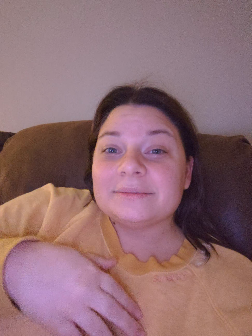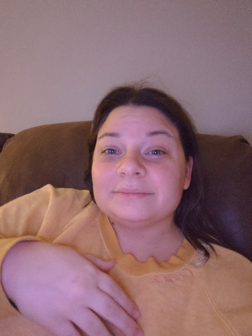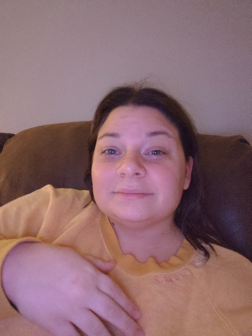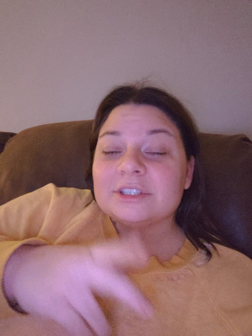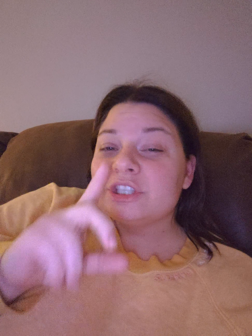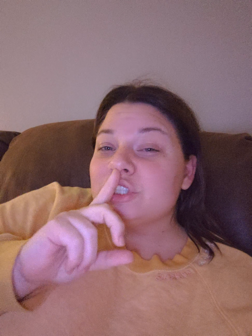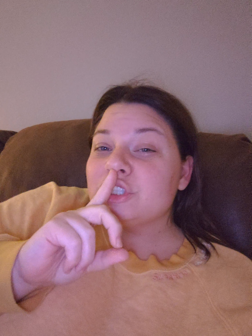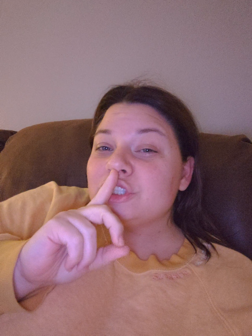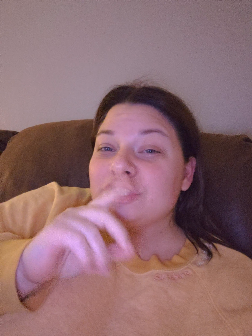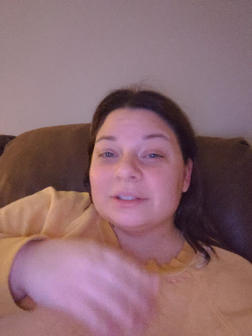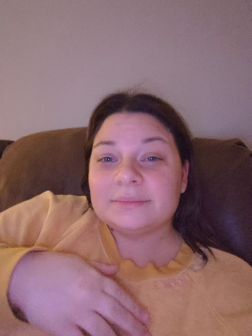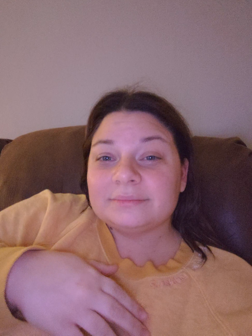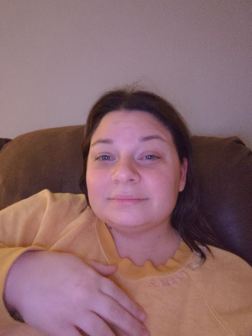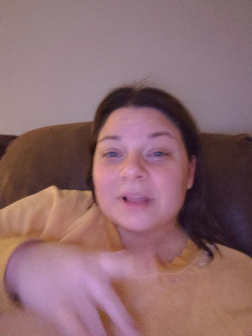shhh